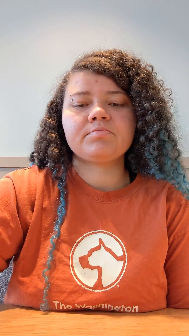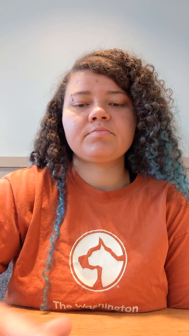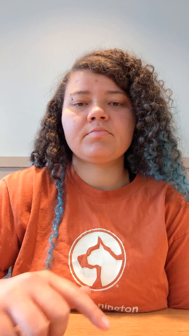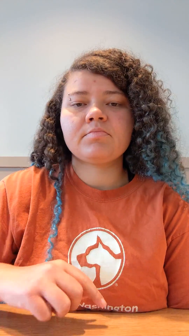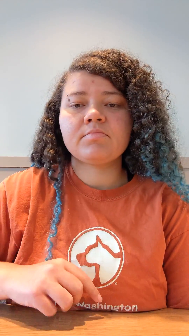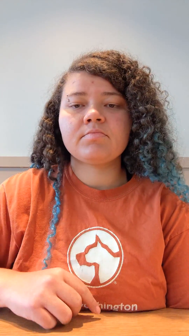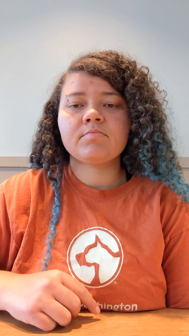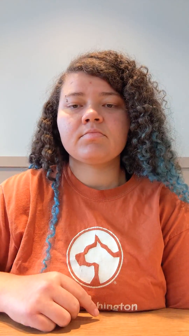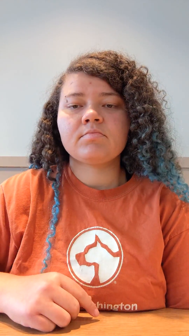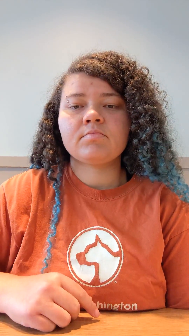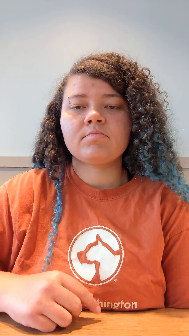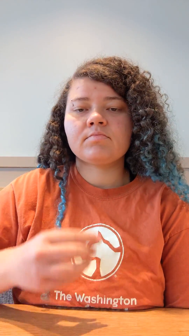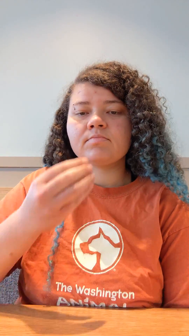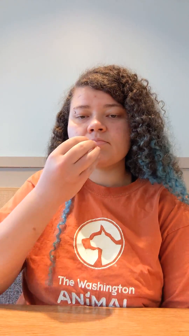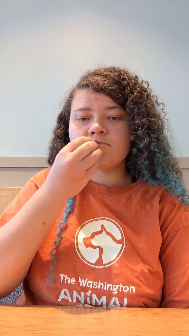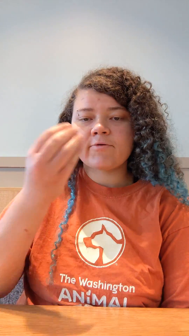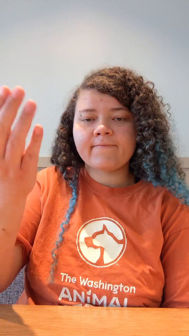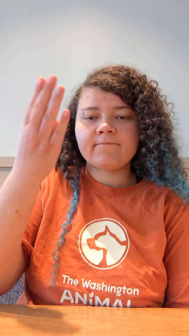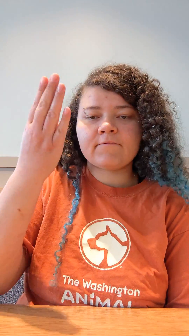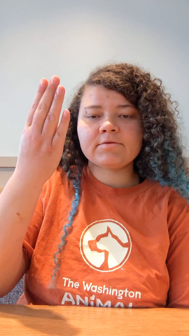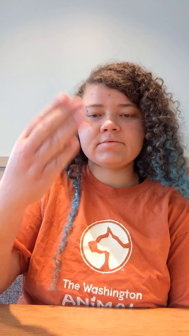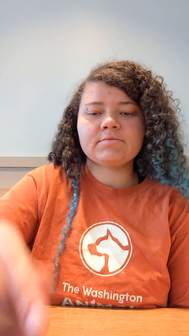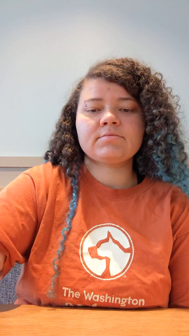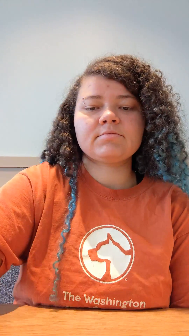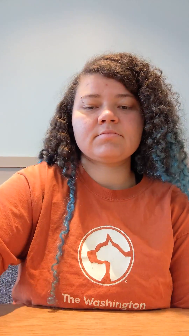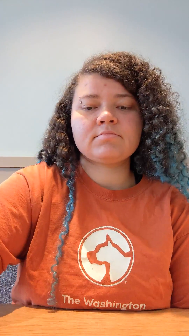breakfast